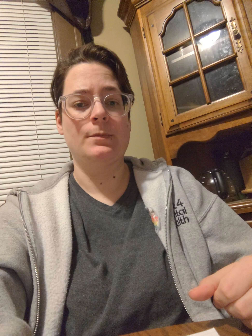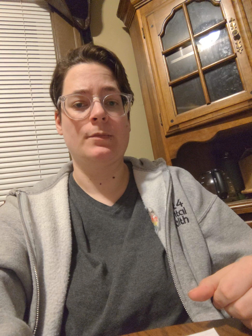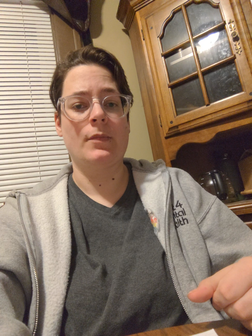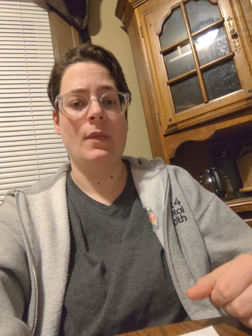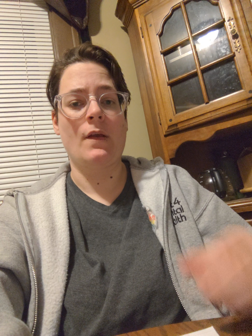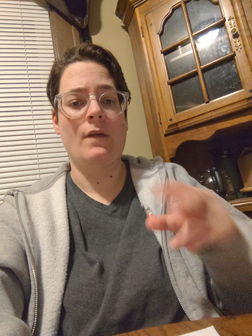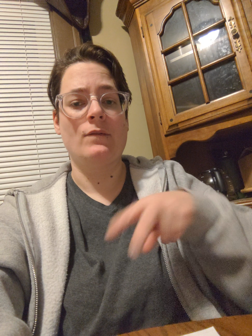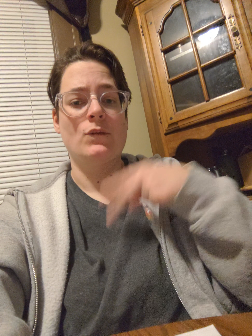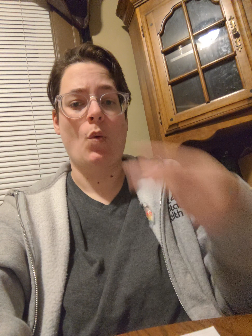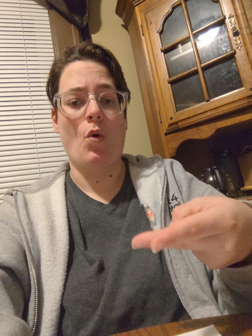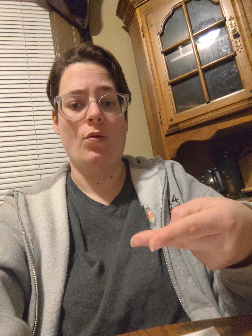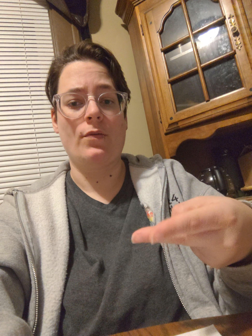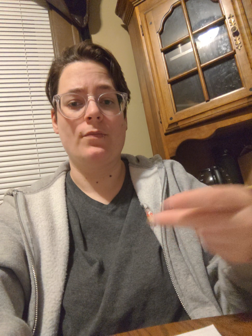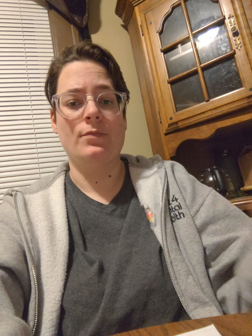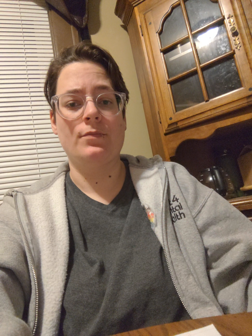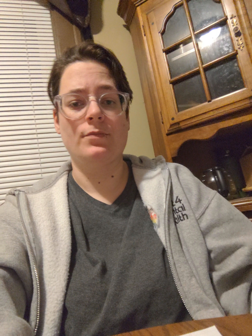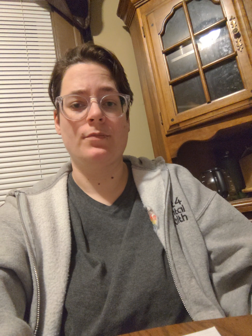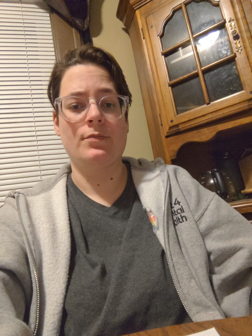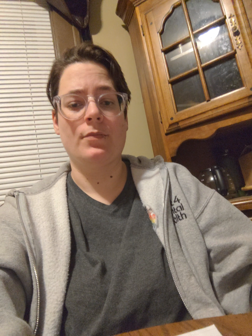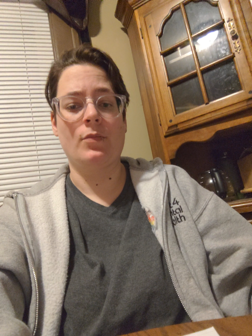fall